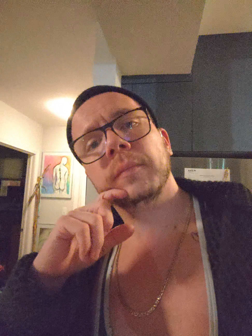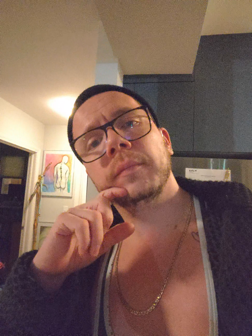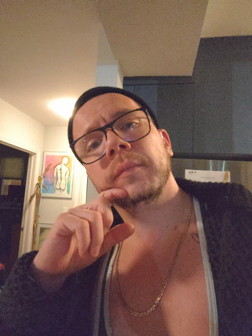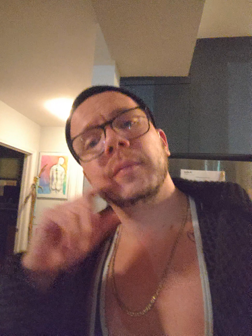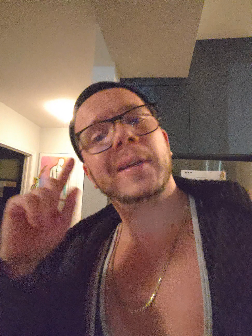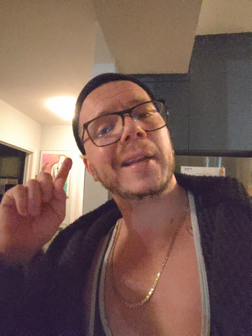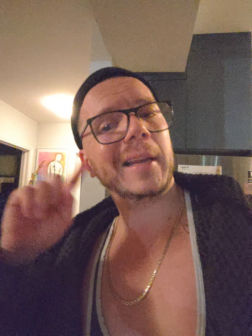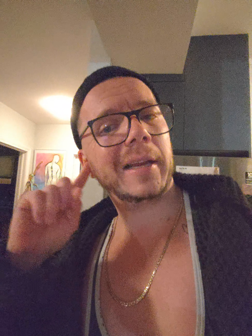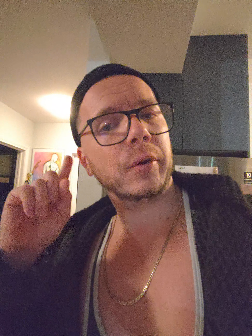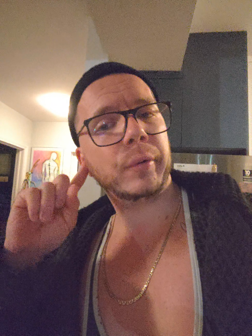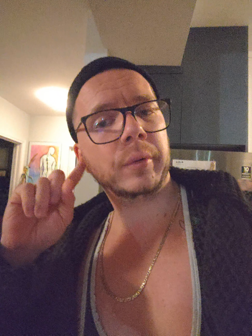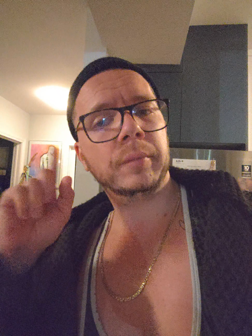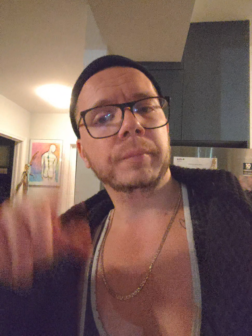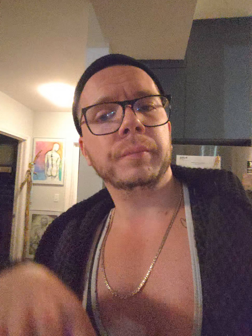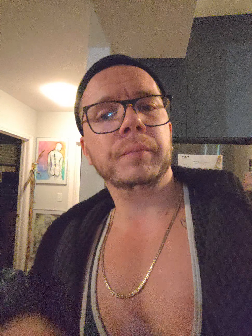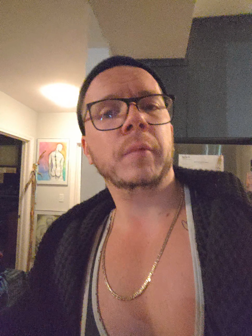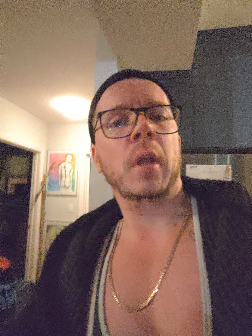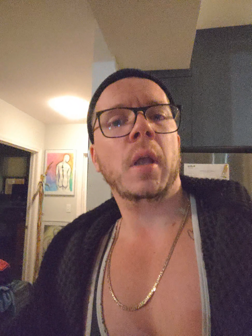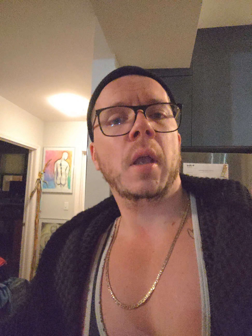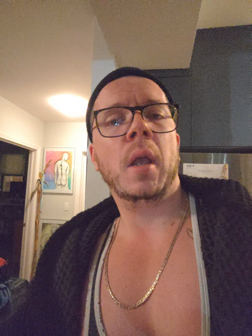ear